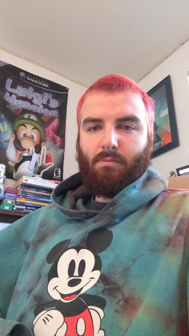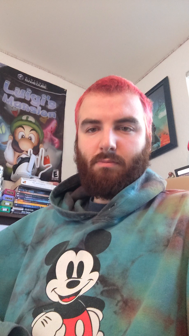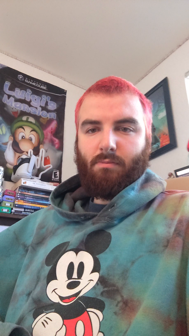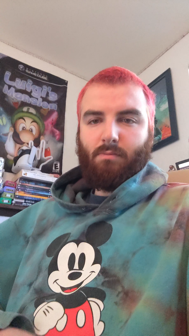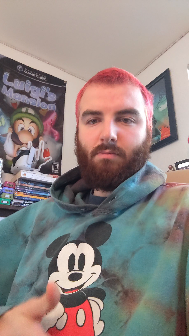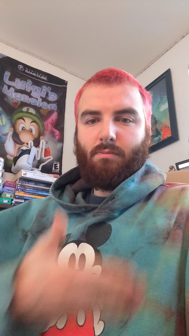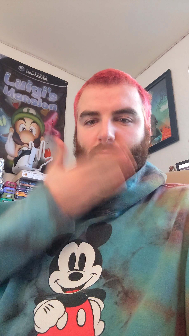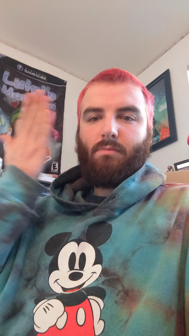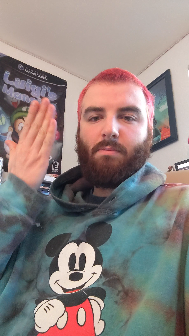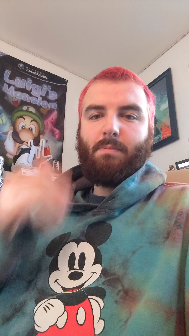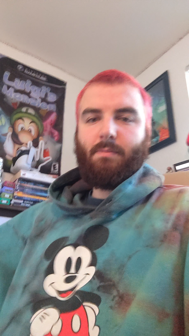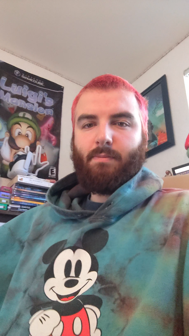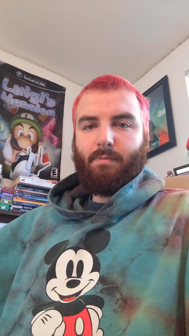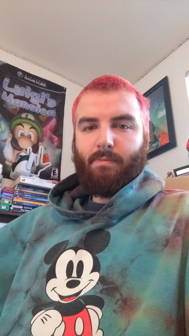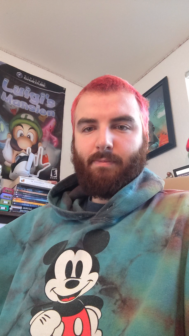all gone